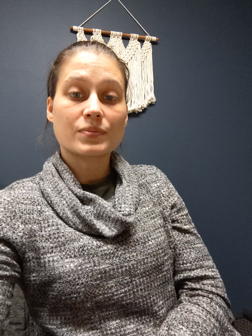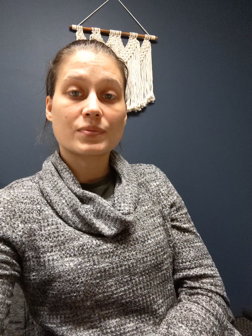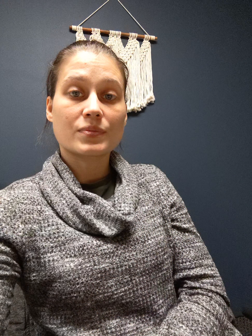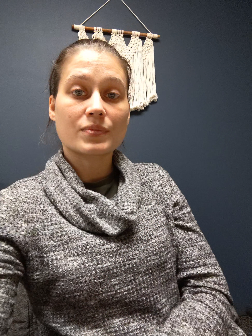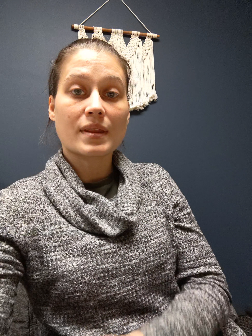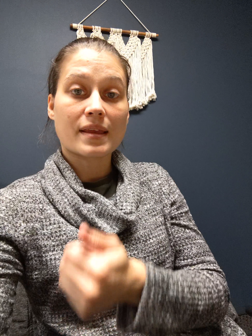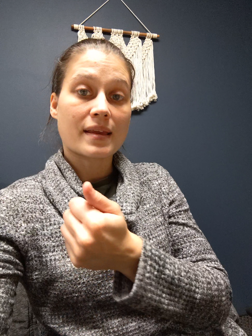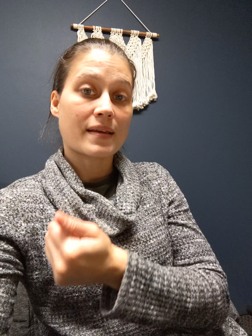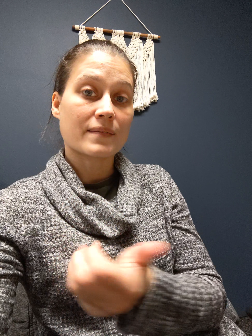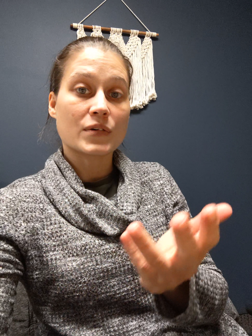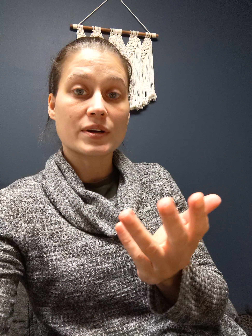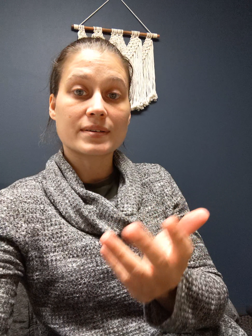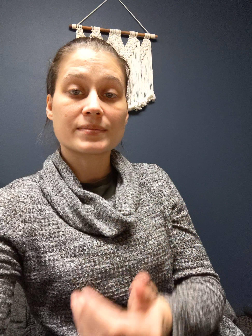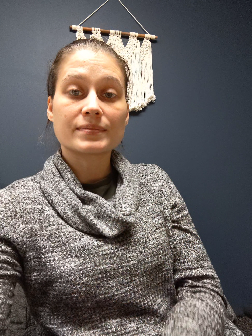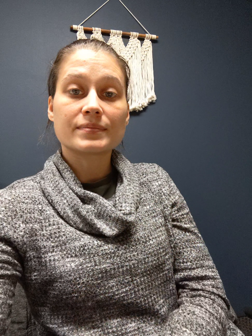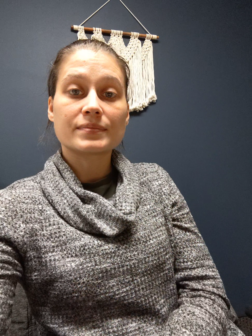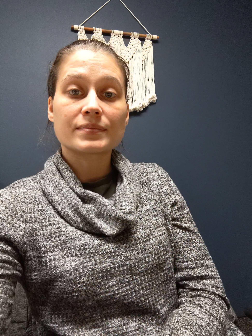every